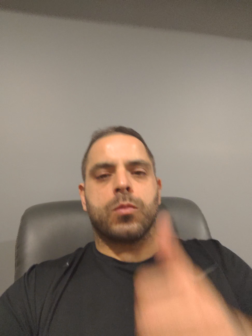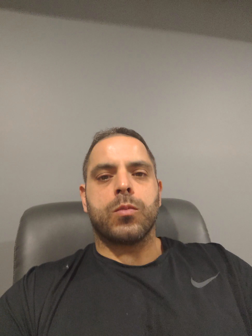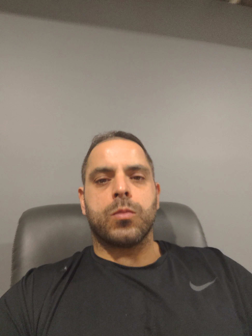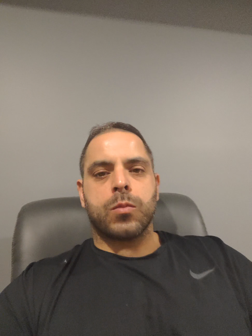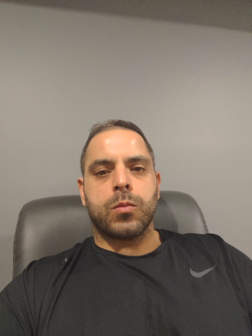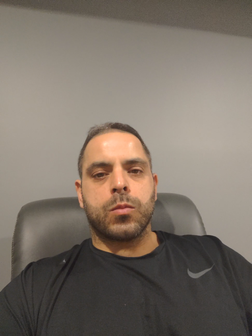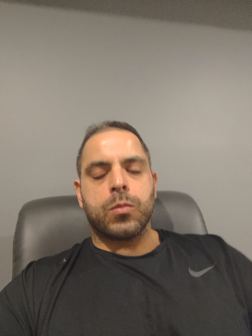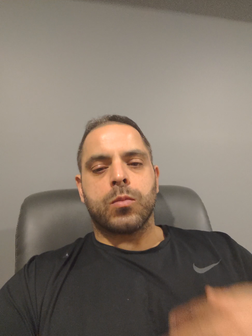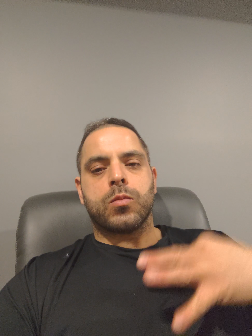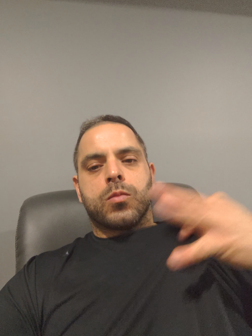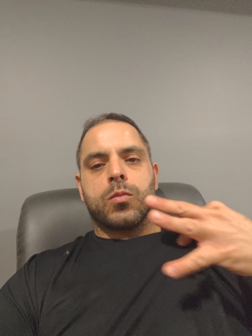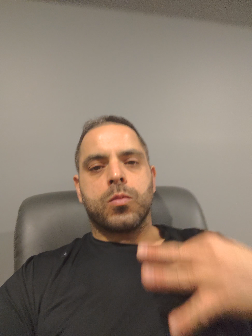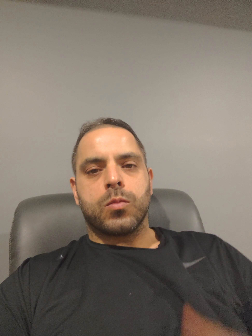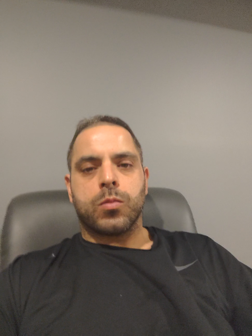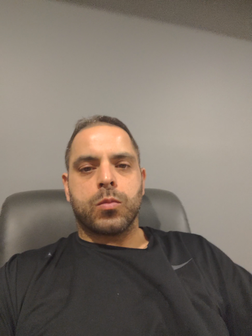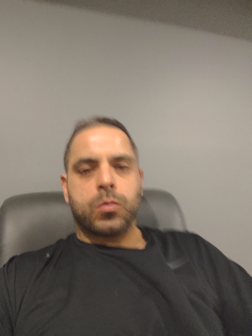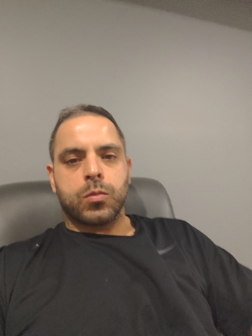shirt